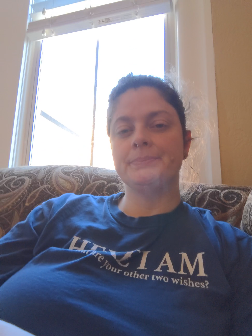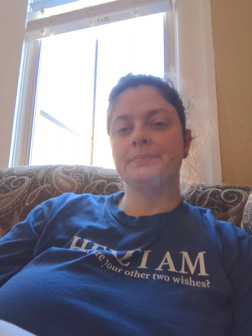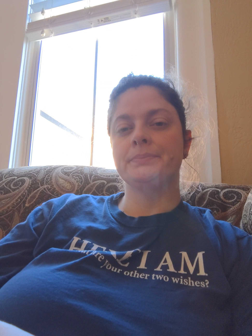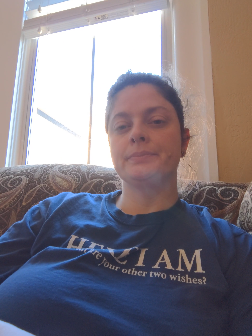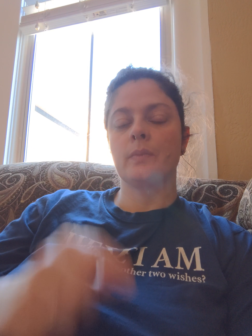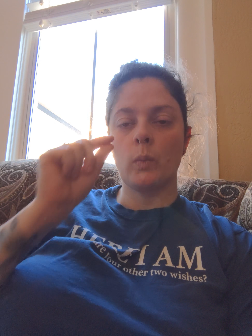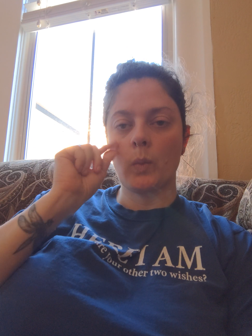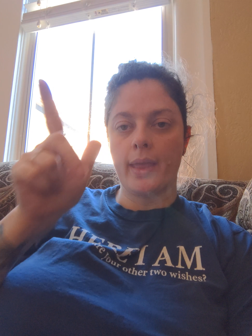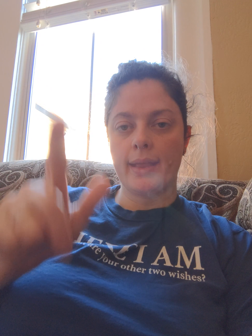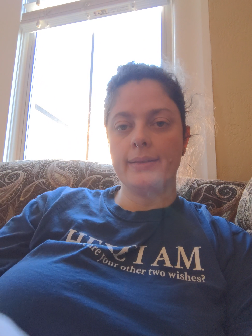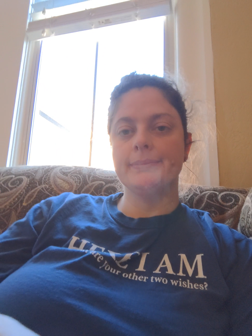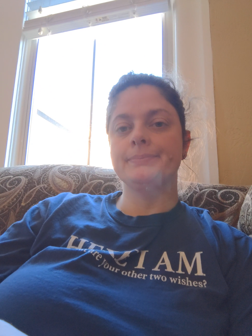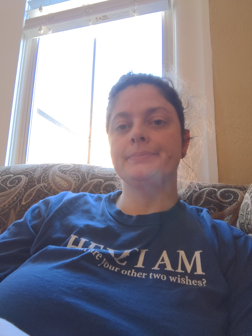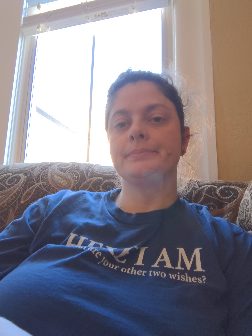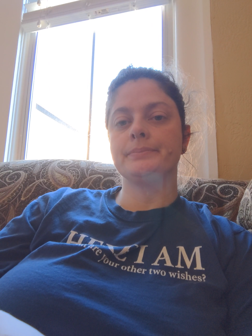awake